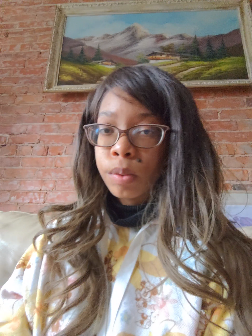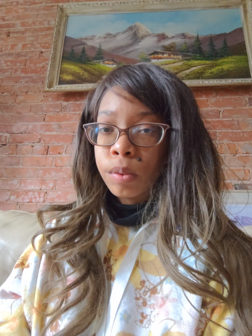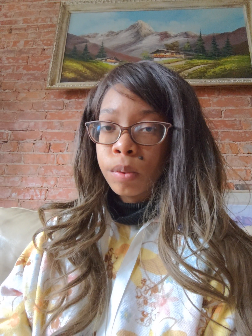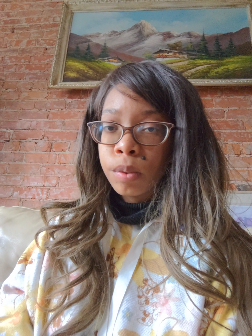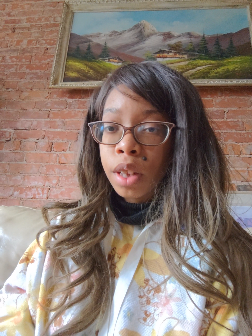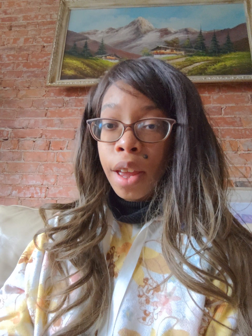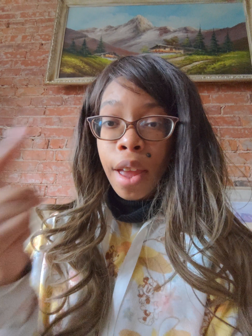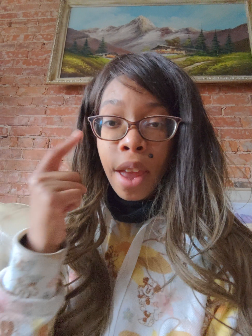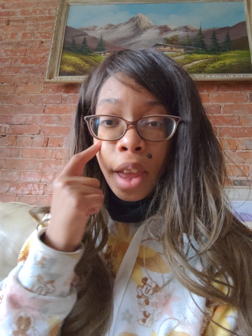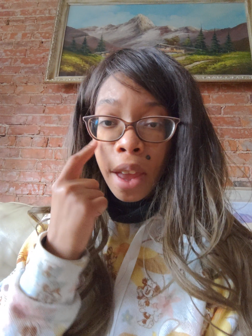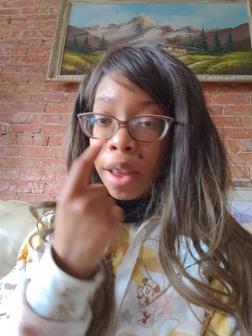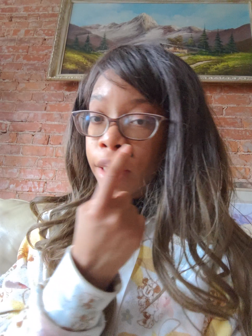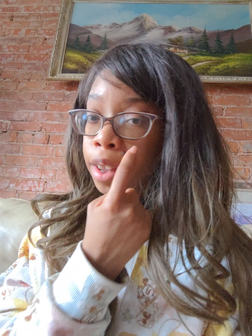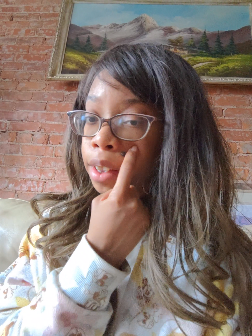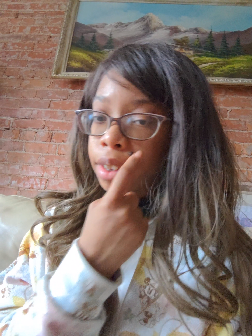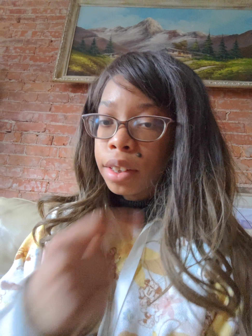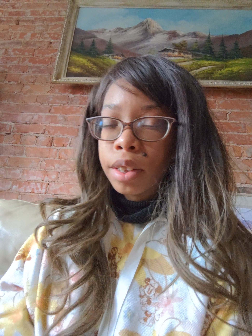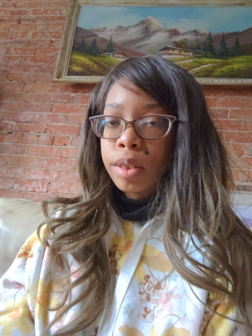eye